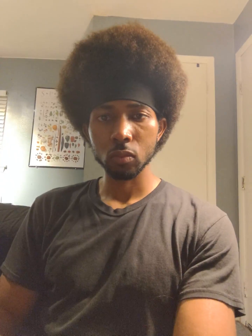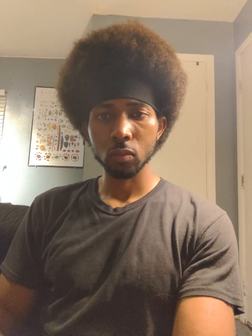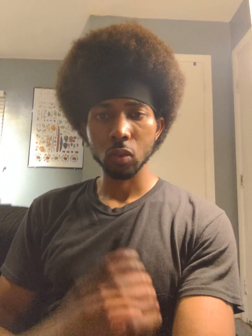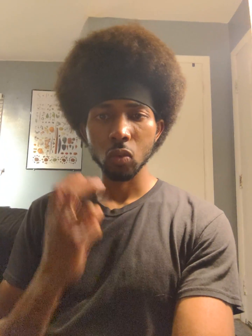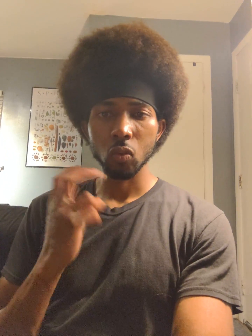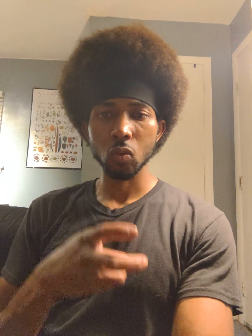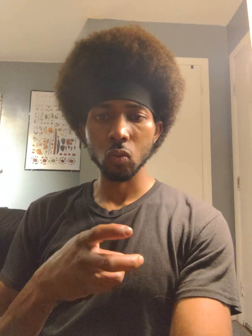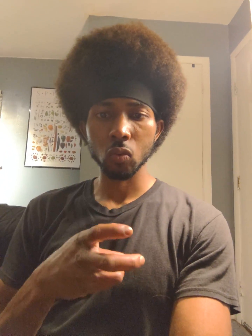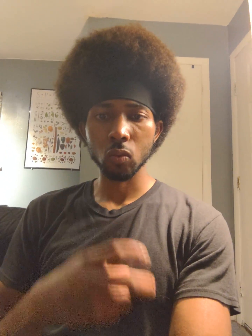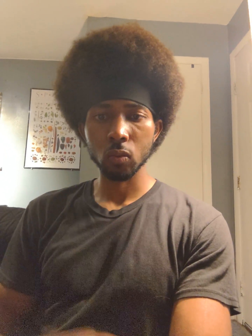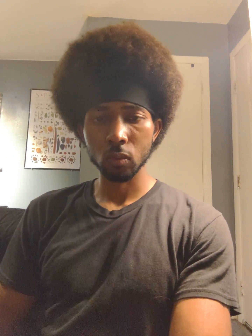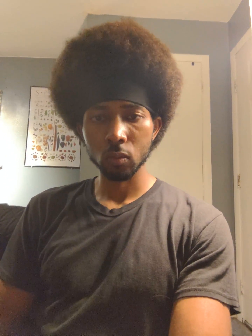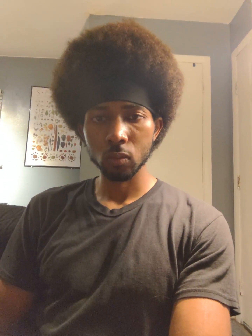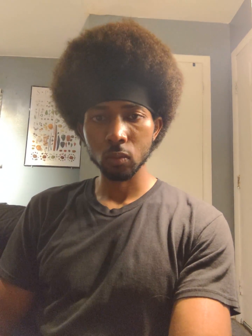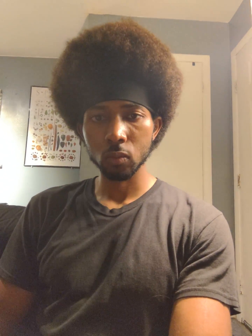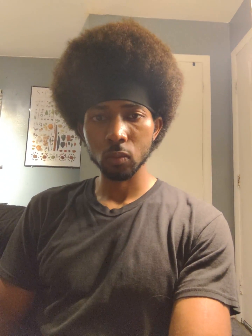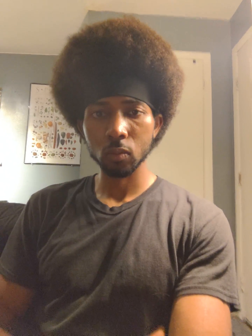hard